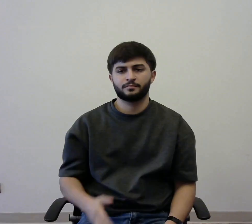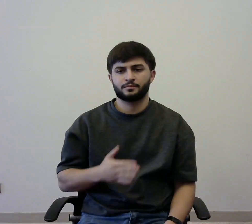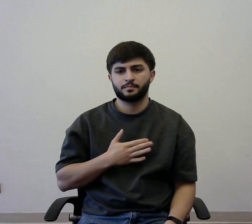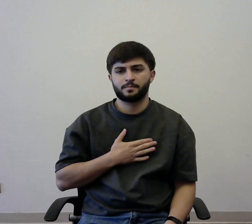mən